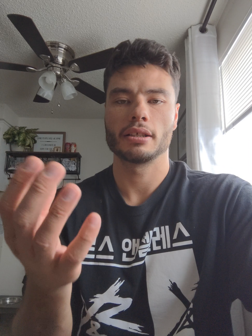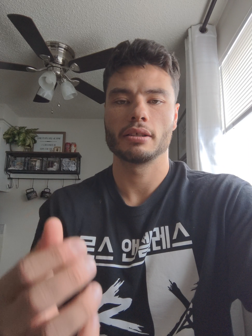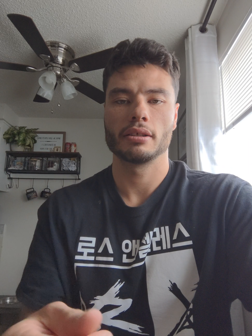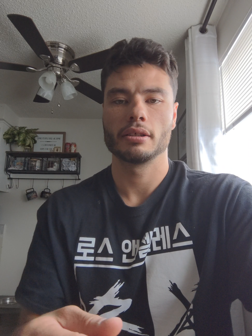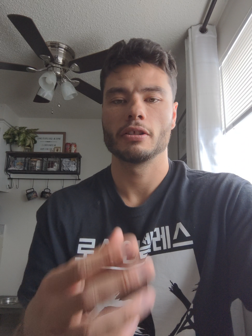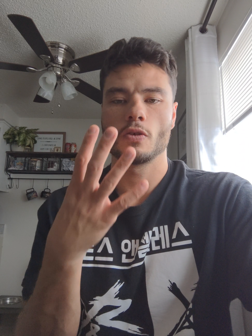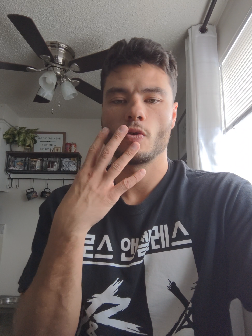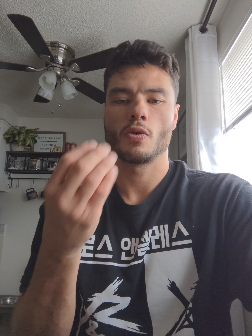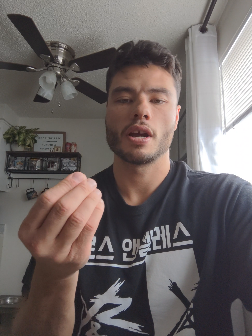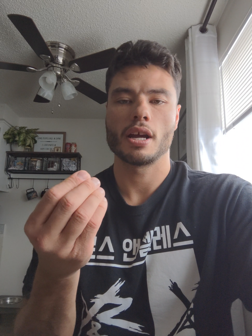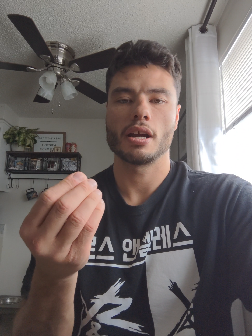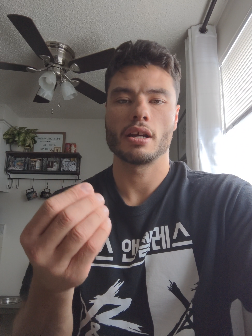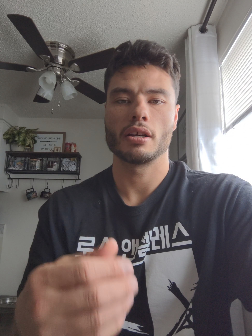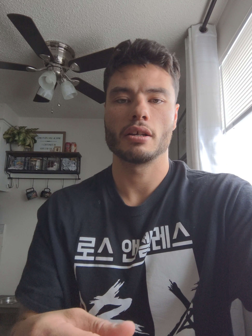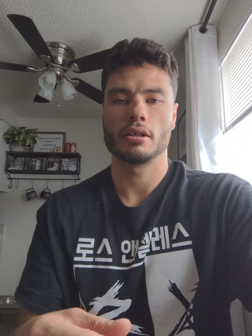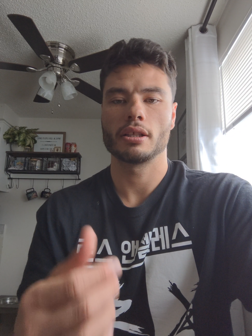wet